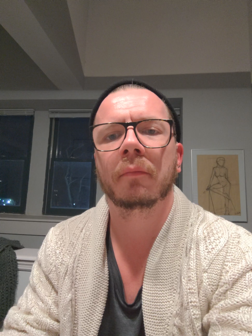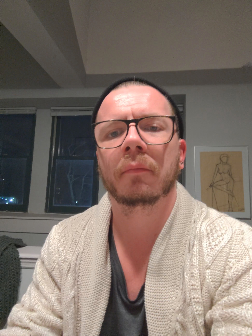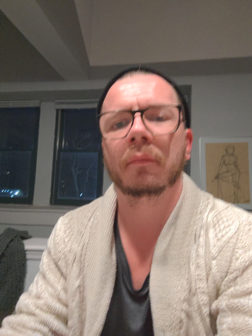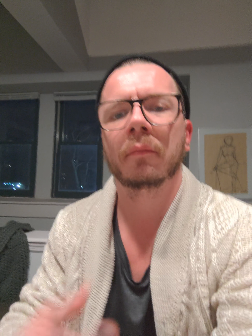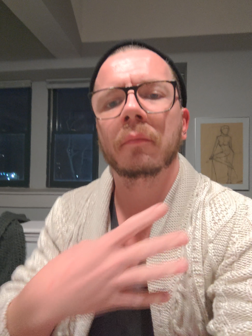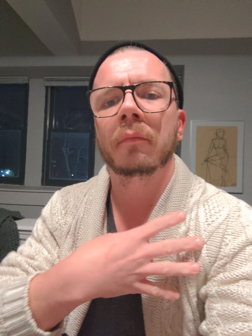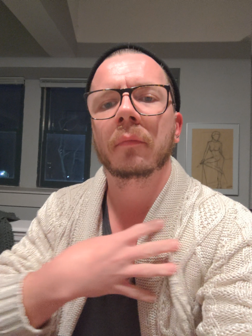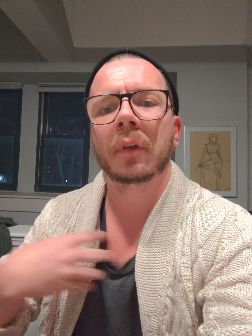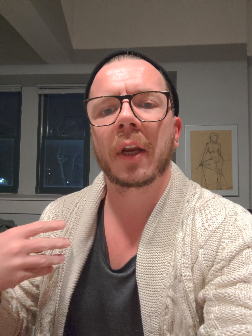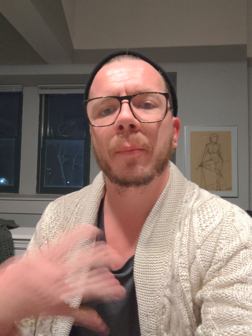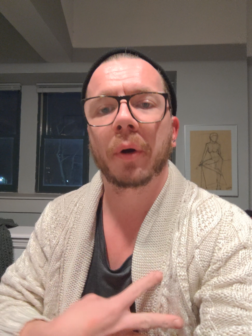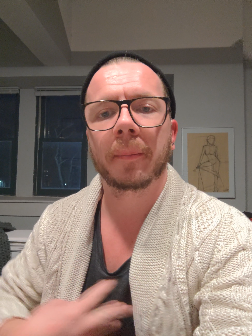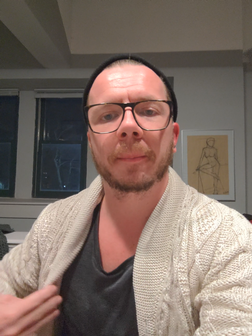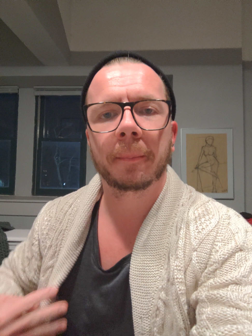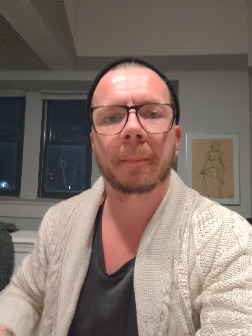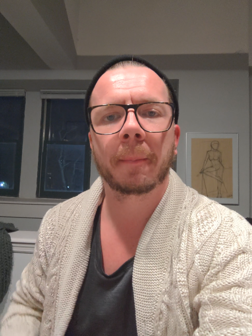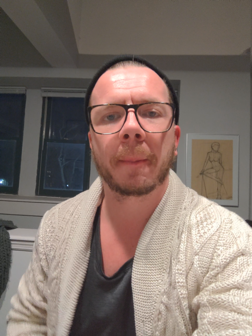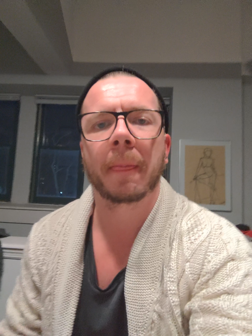zebra